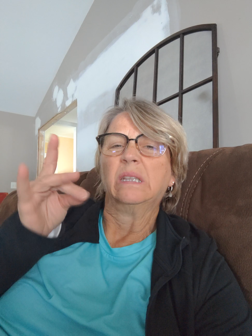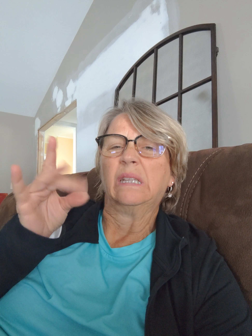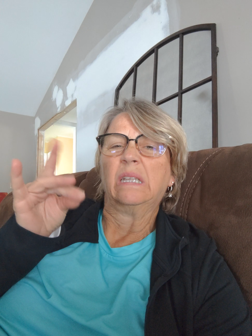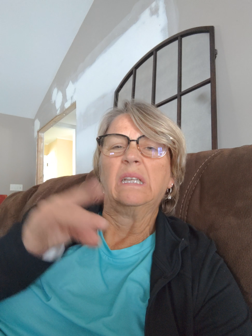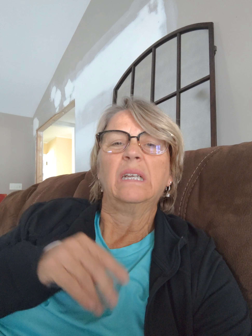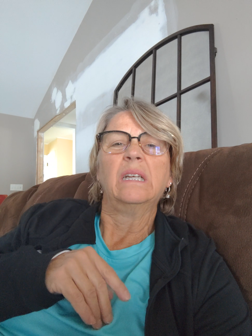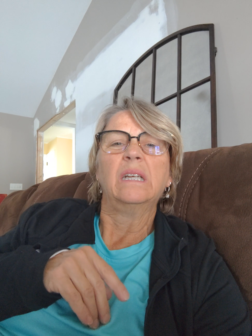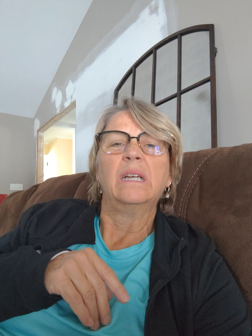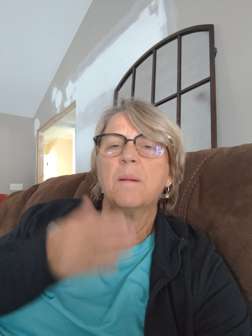sticky